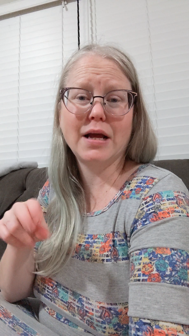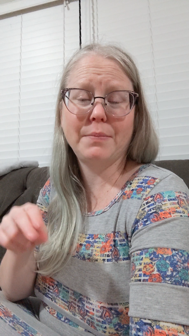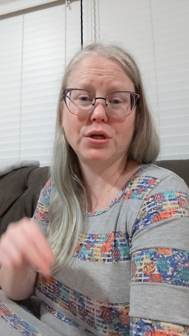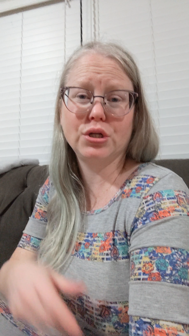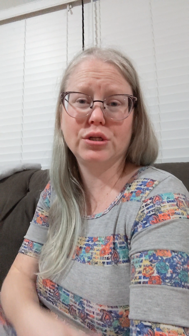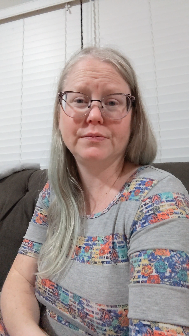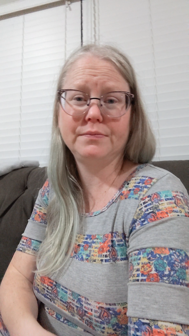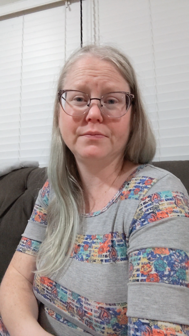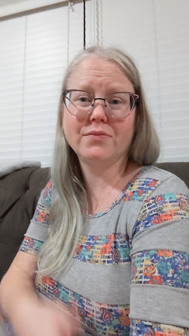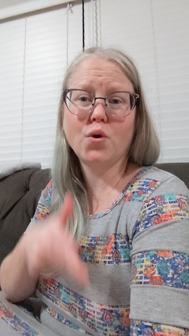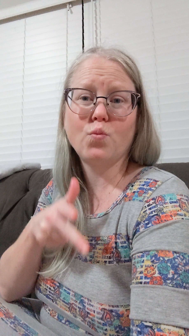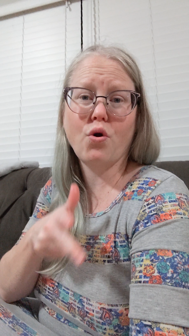garage